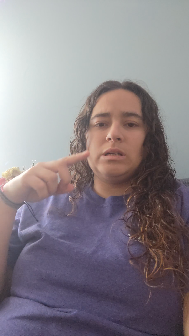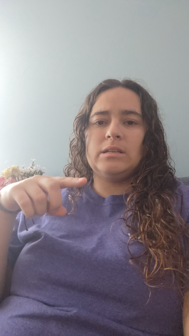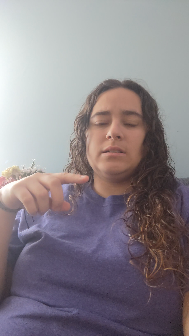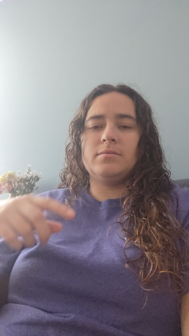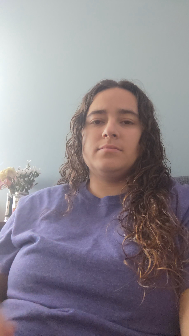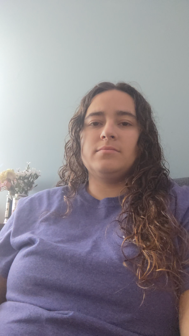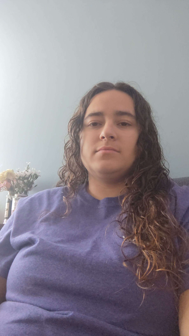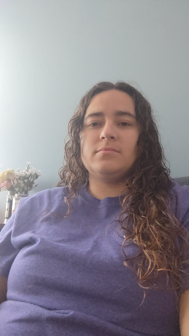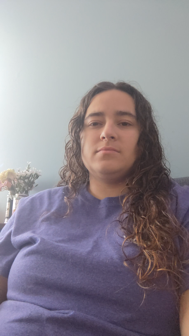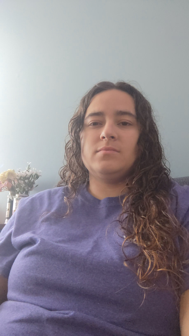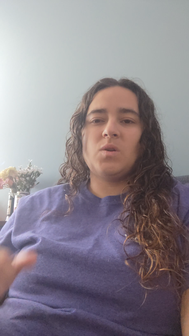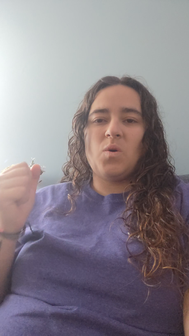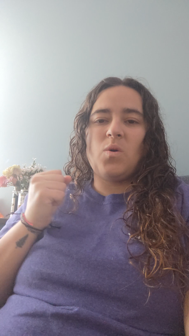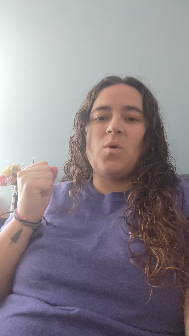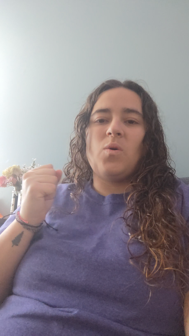cold